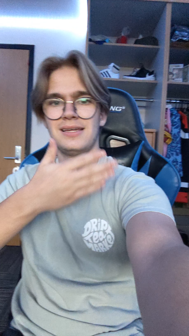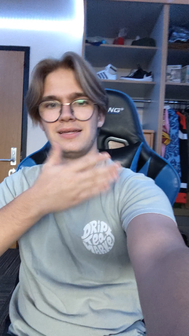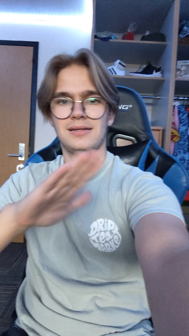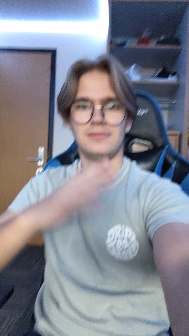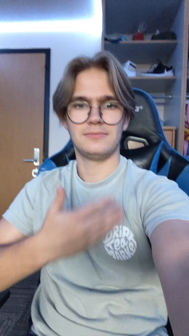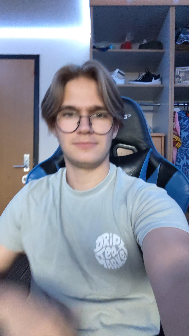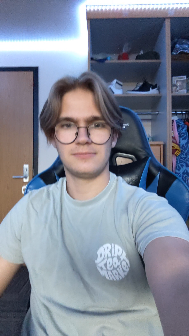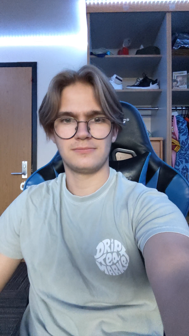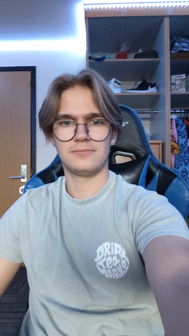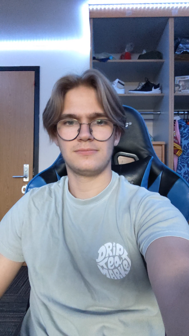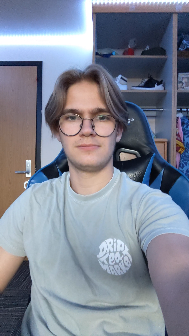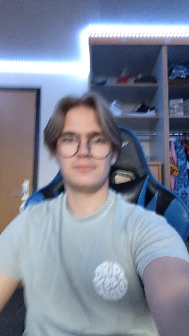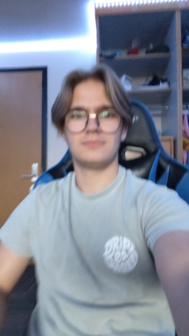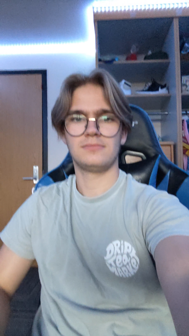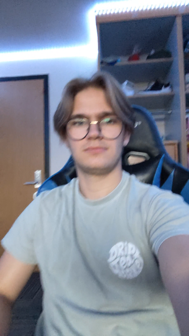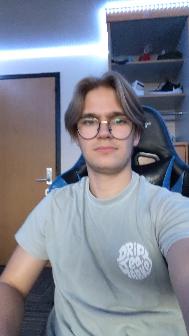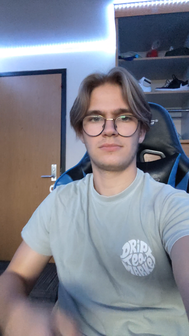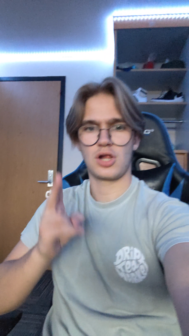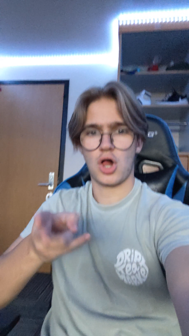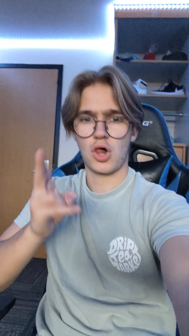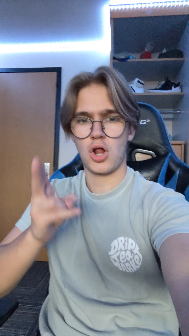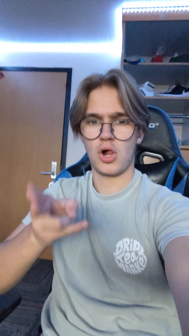hurry